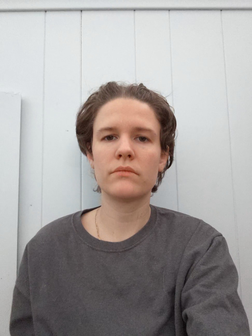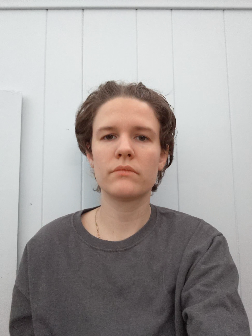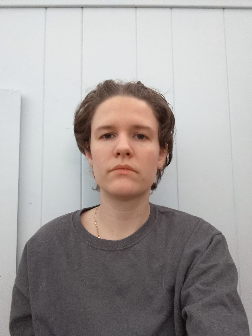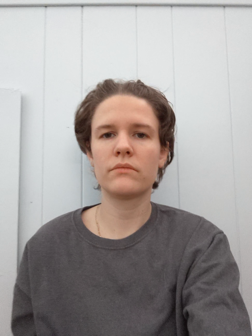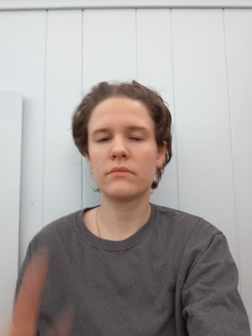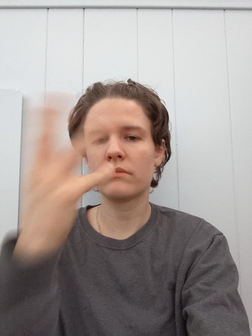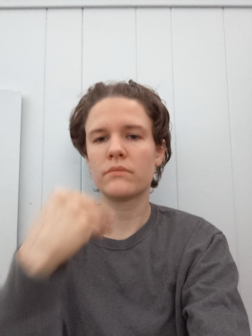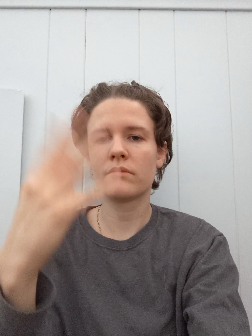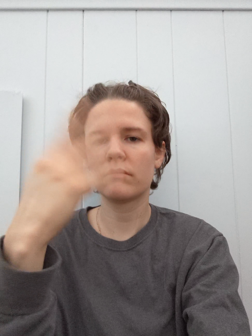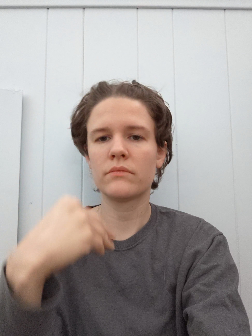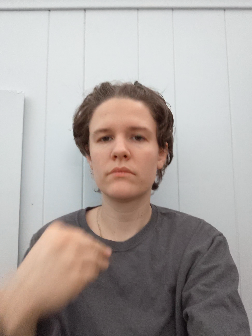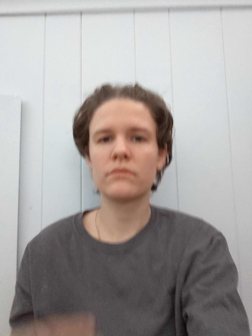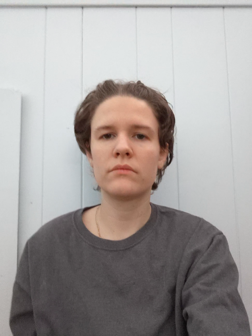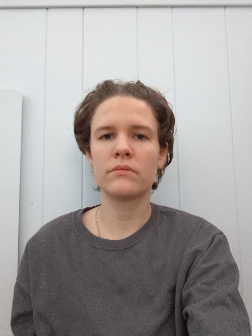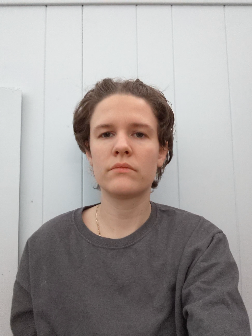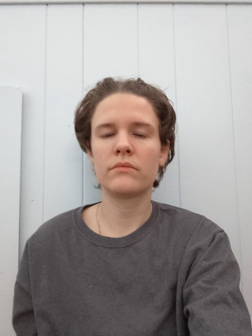sleepy